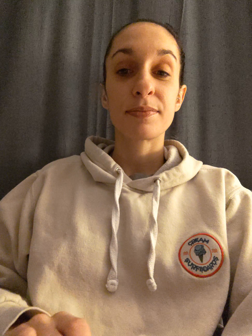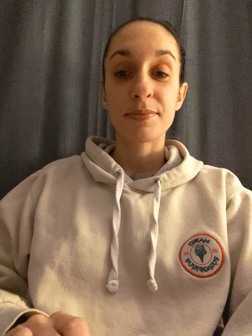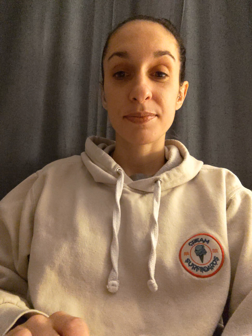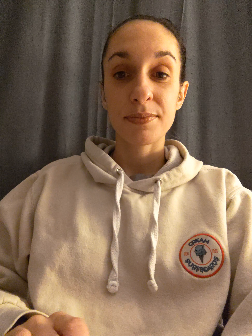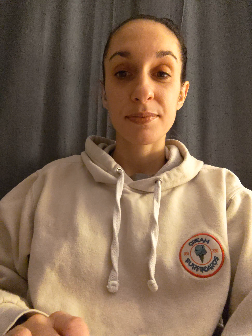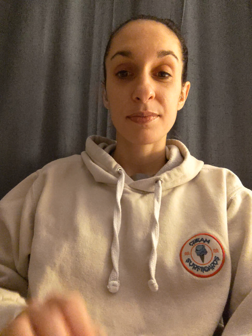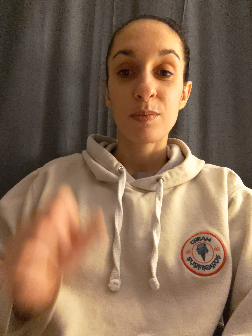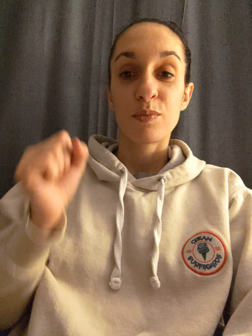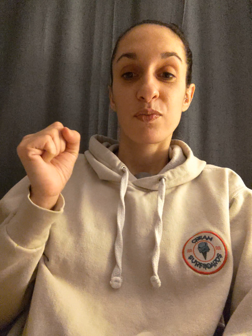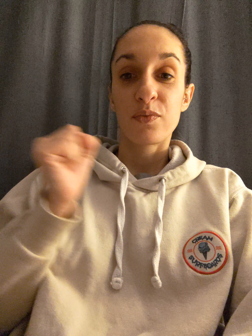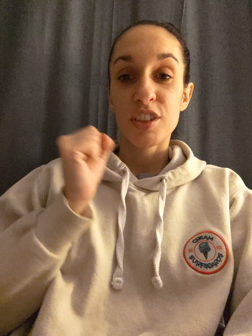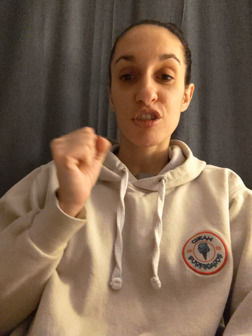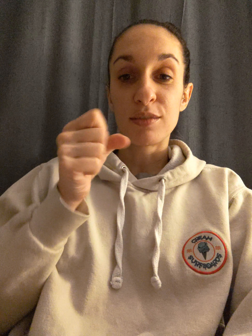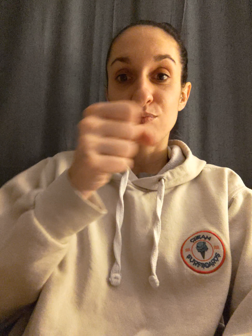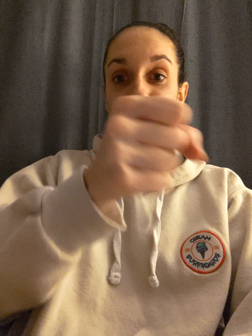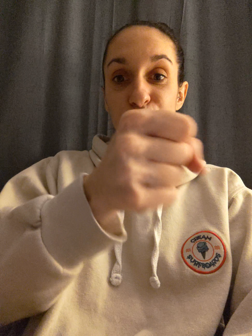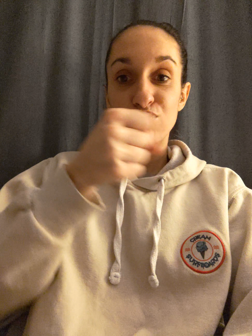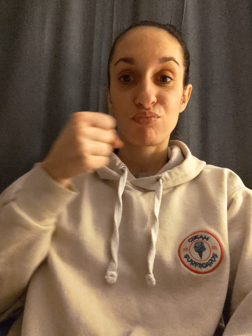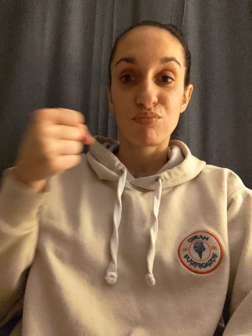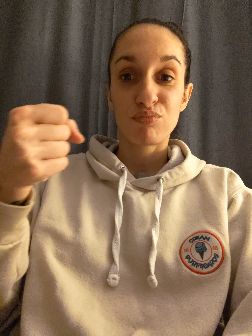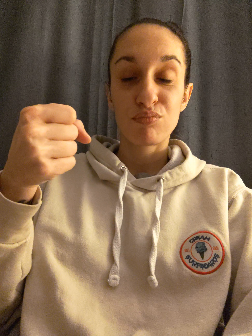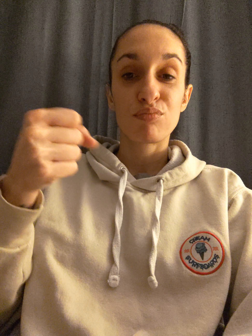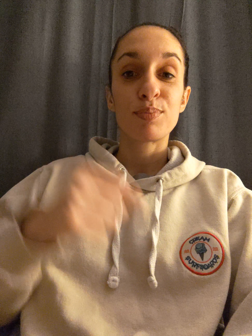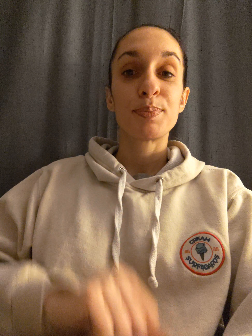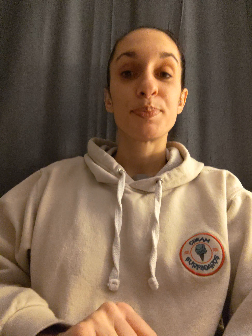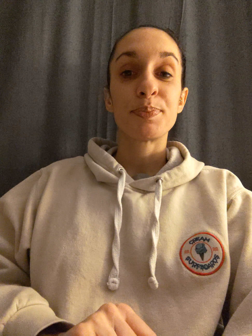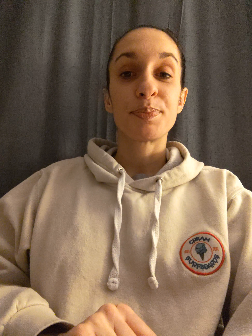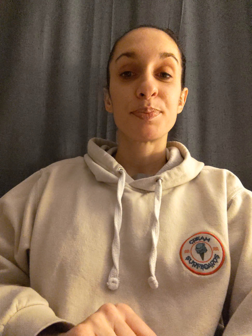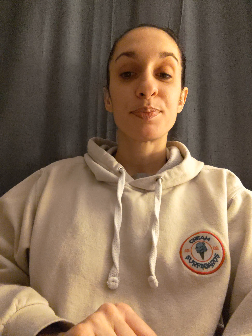refrigerator